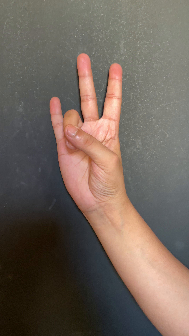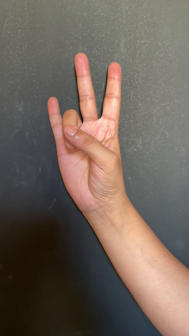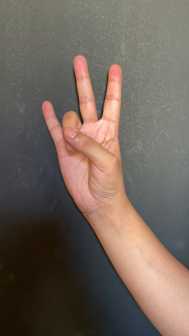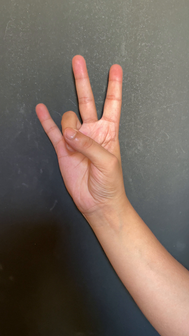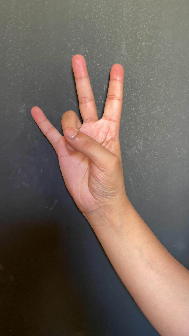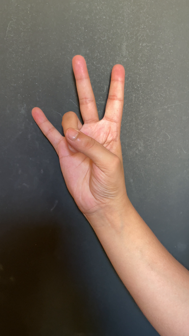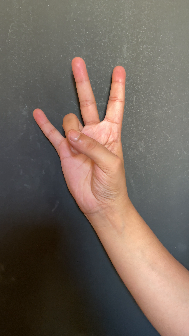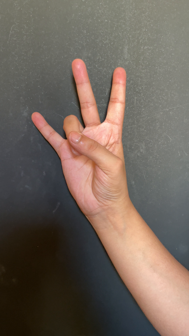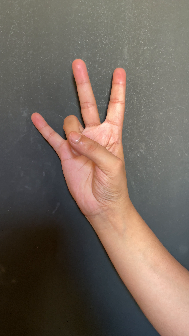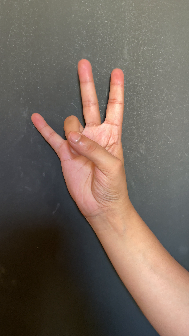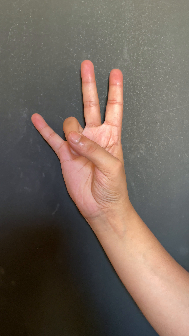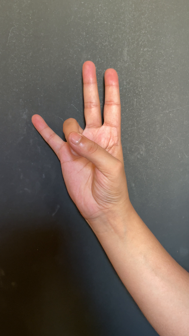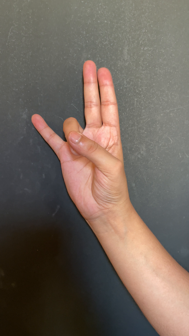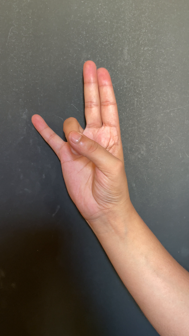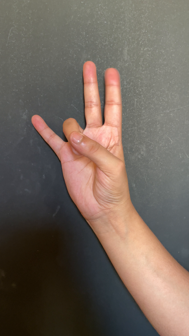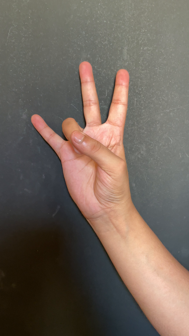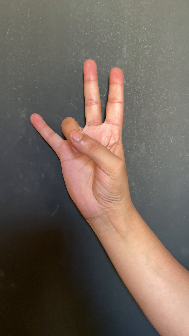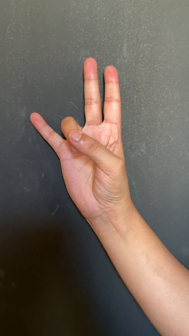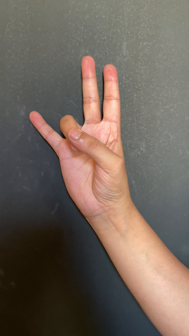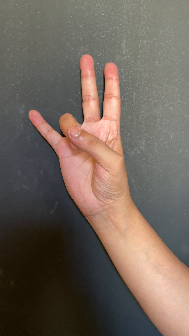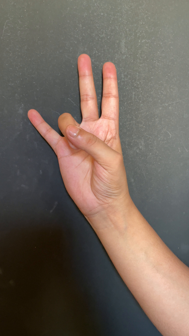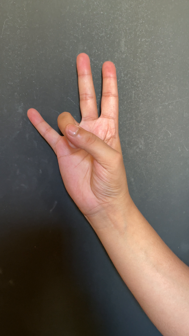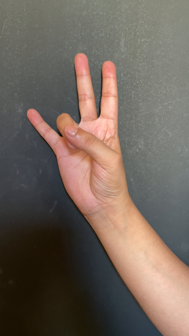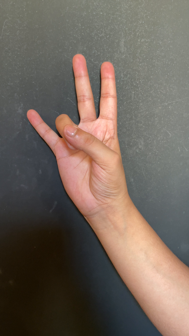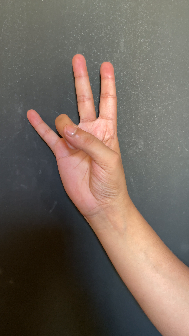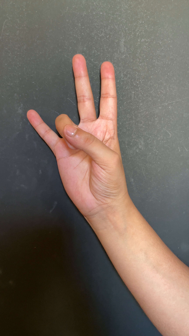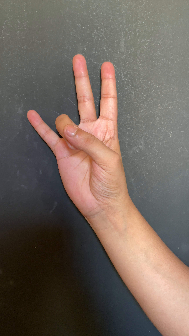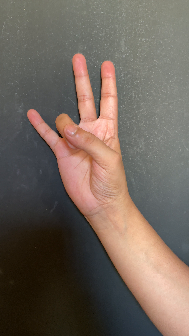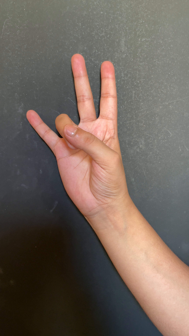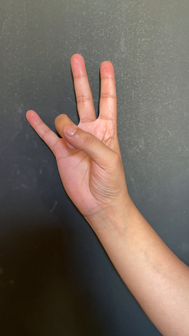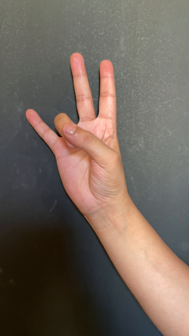श